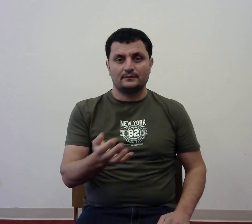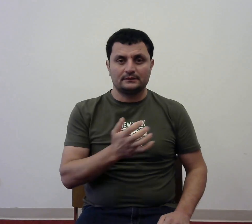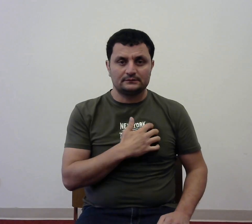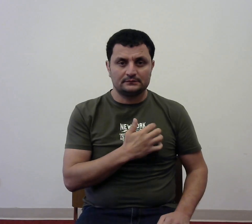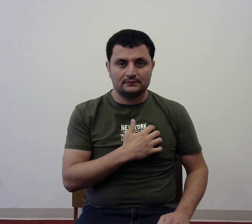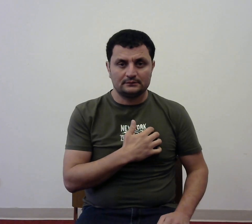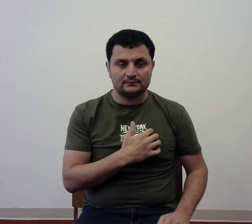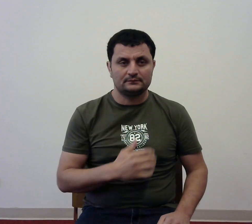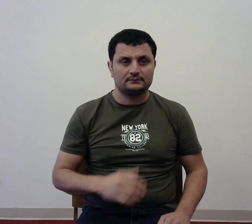istəmək